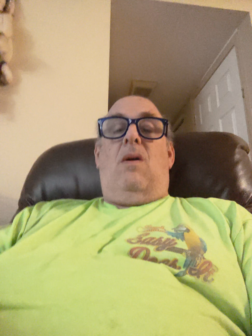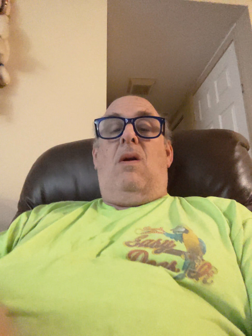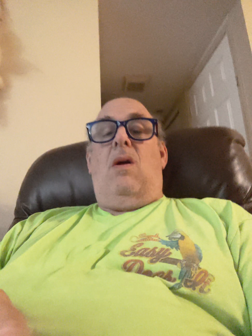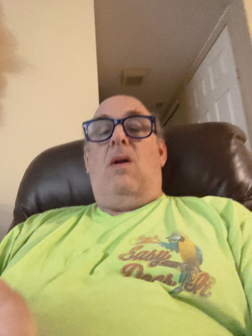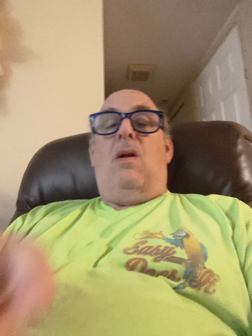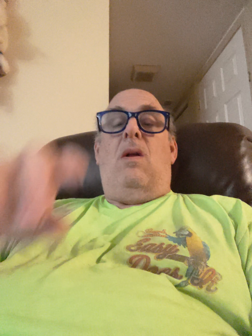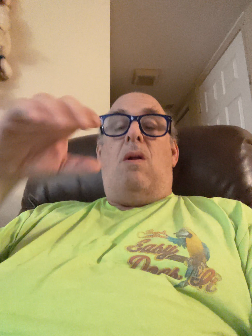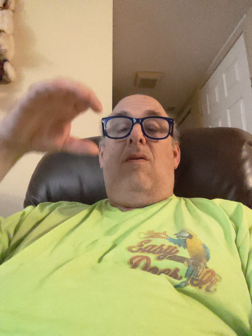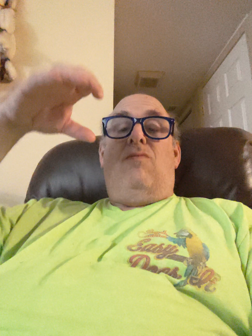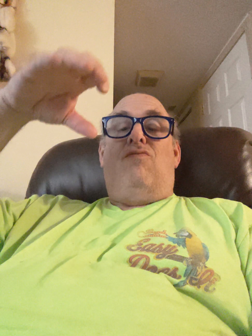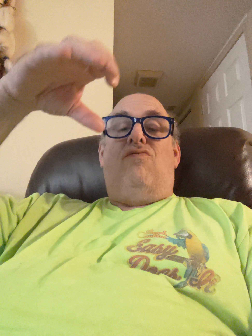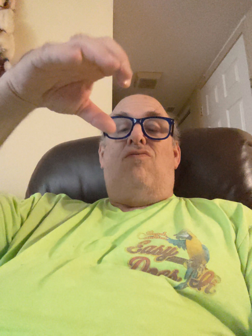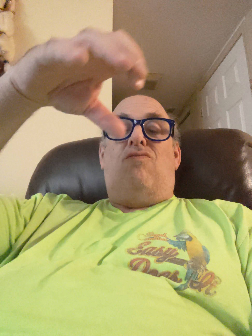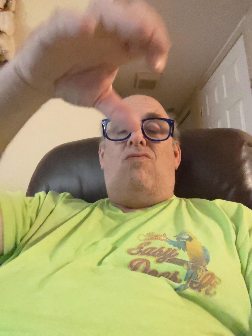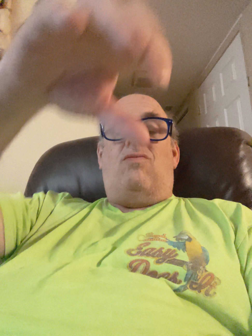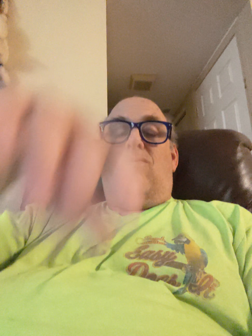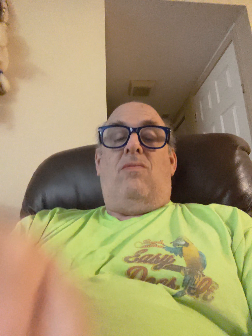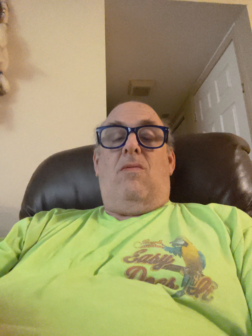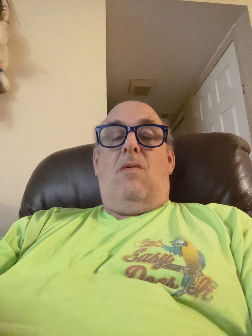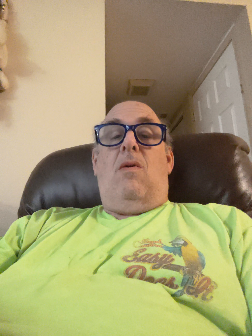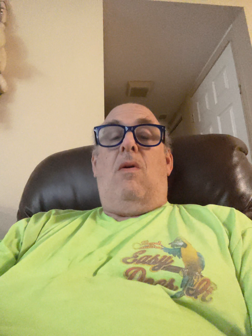helicopter